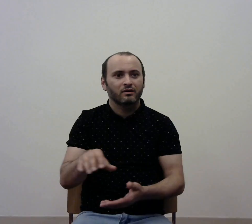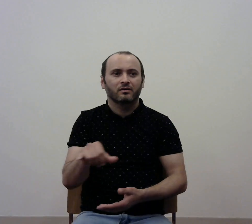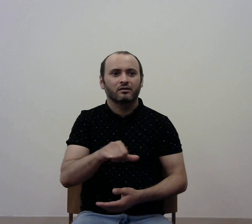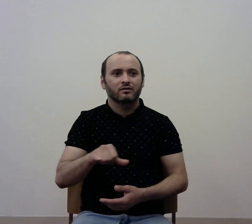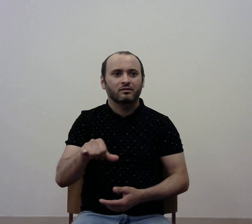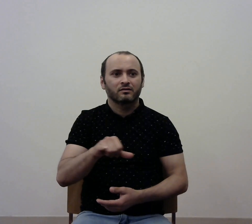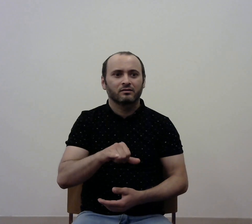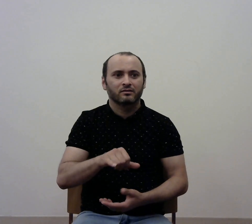harda